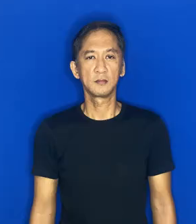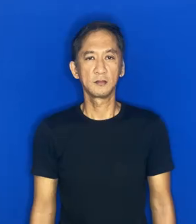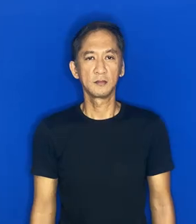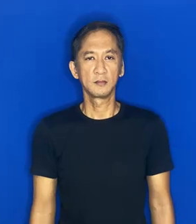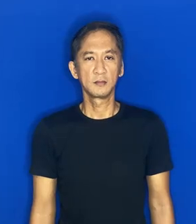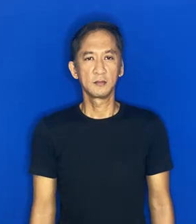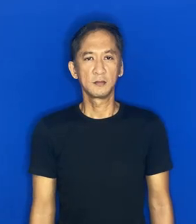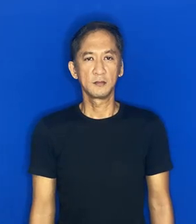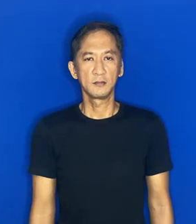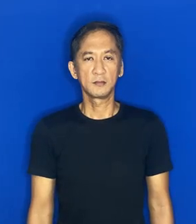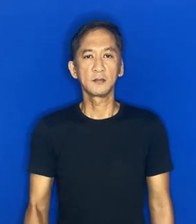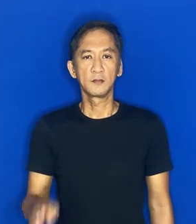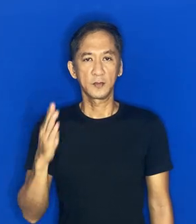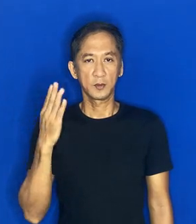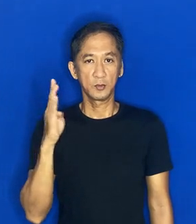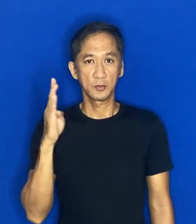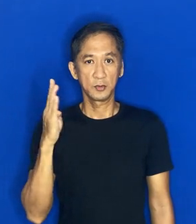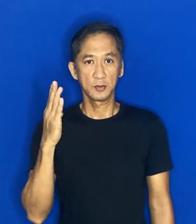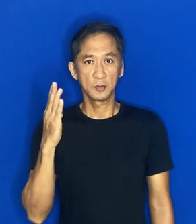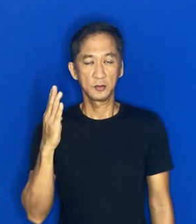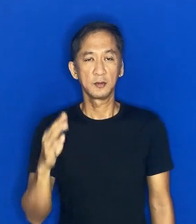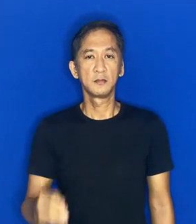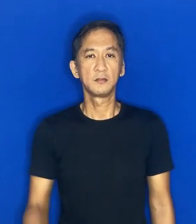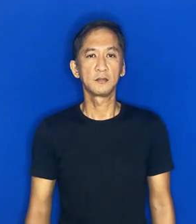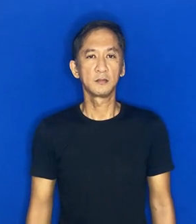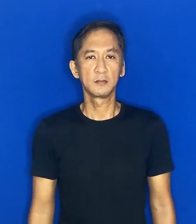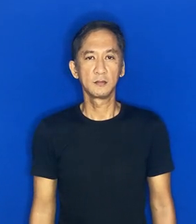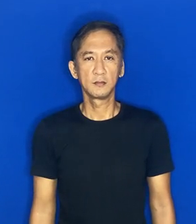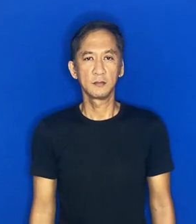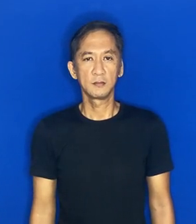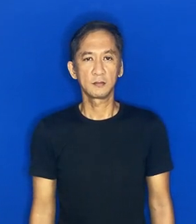blue